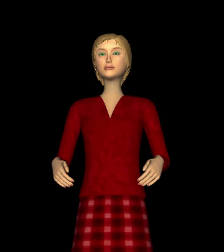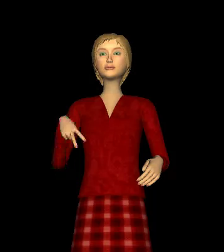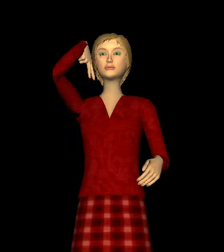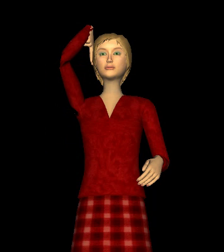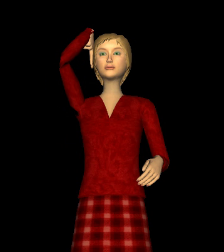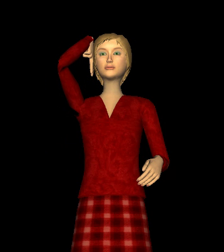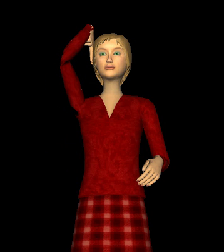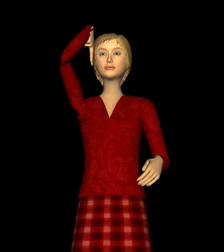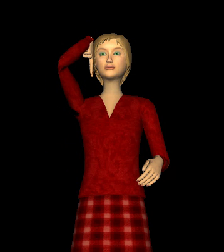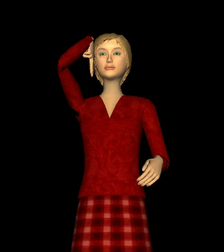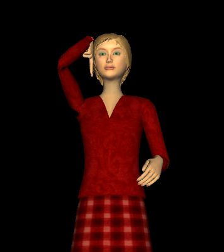كرز